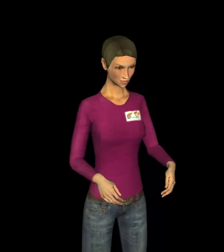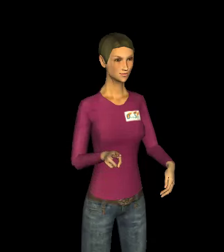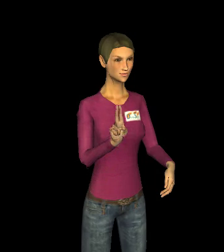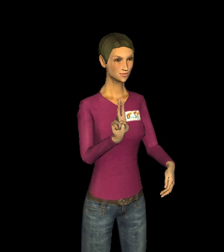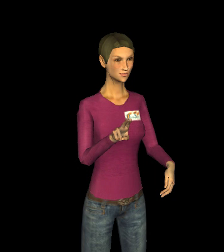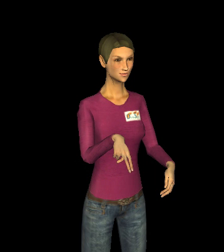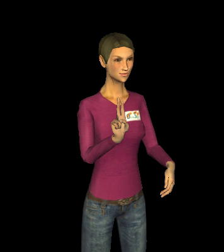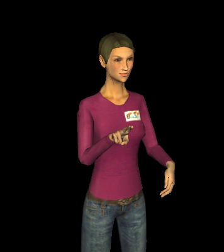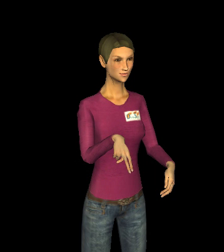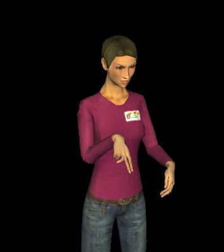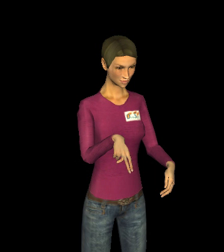رسم